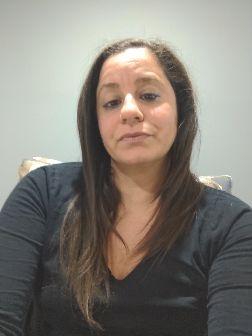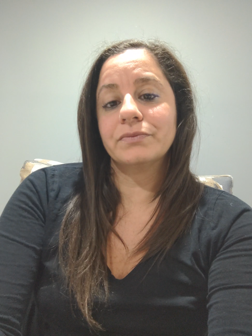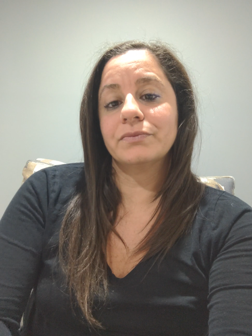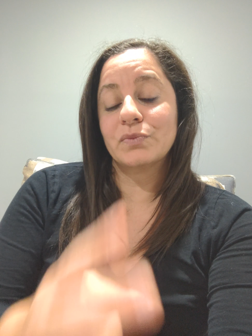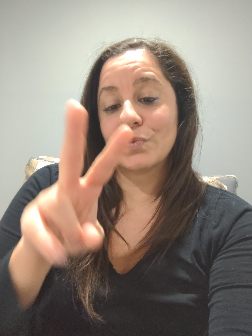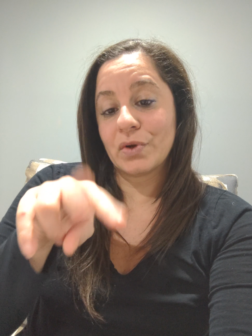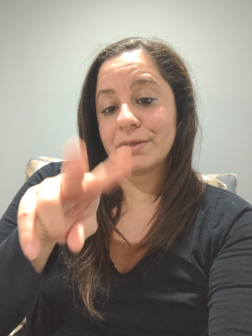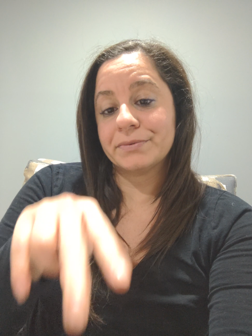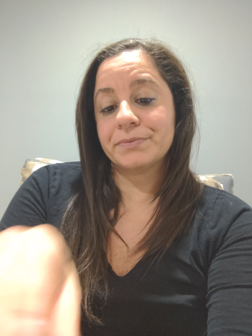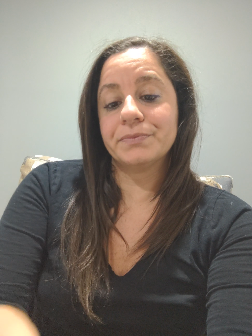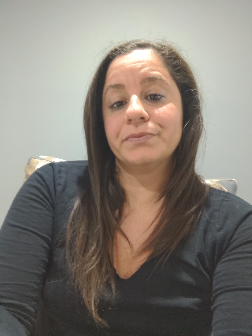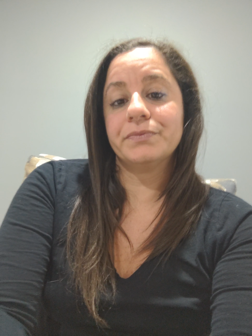read